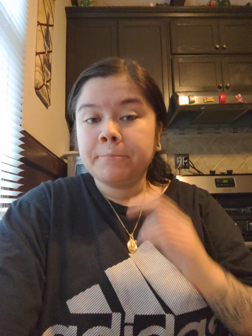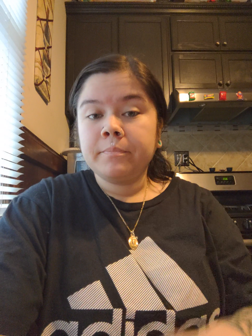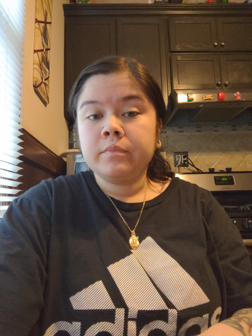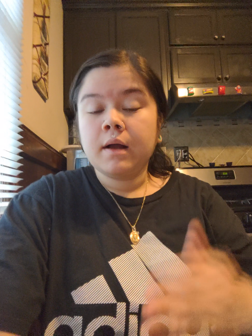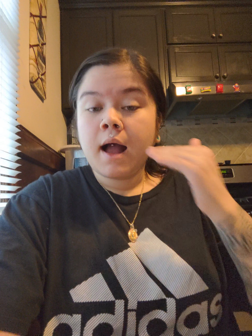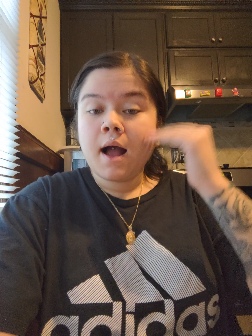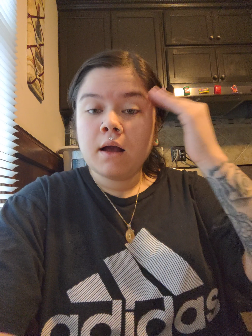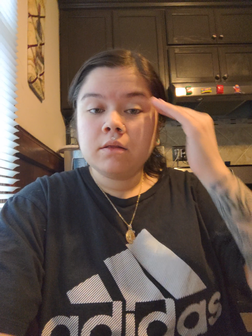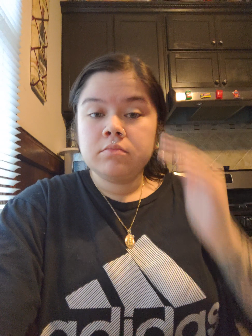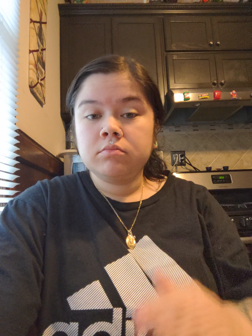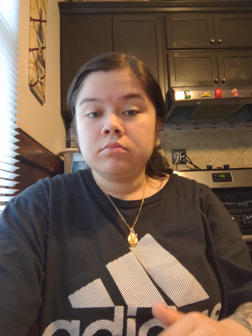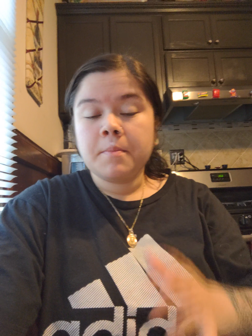head